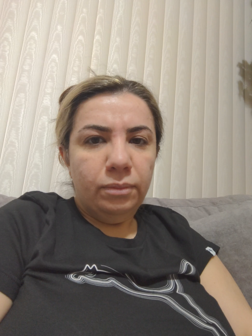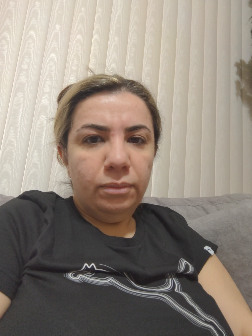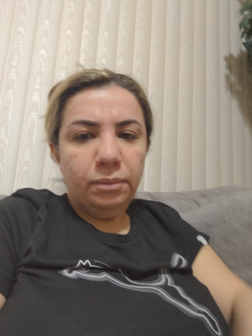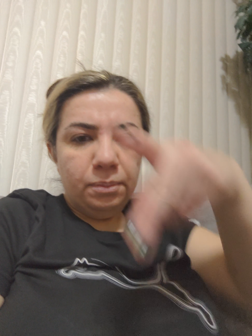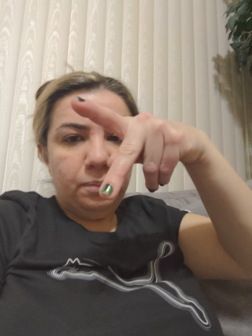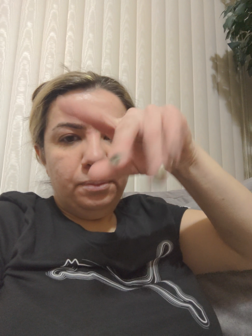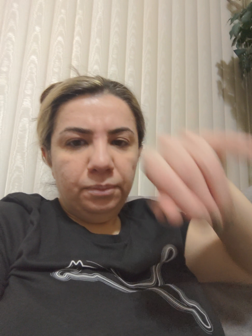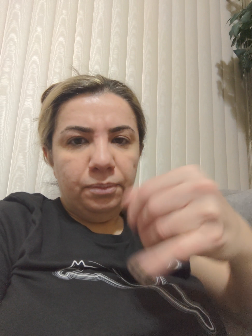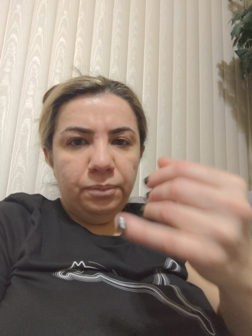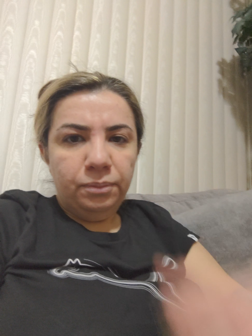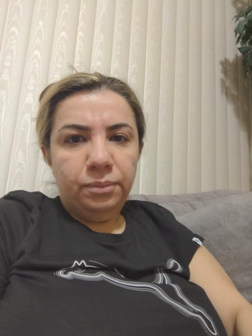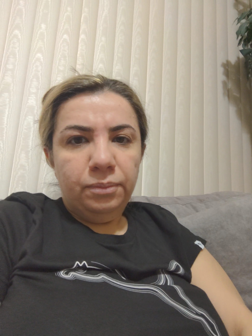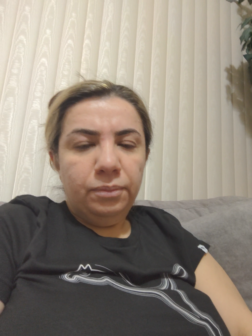pajamas